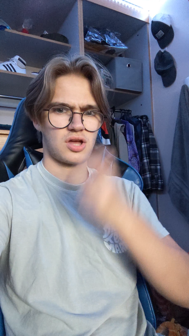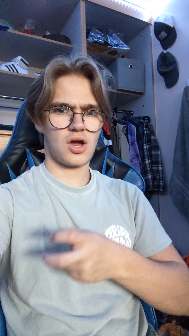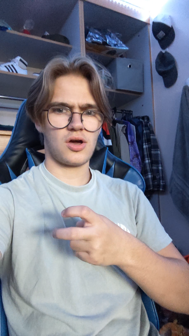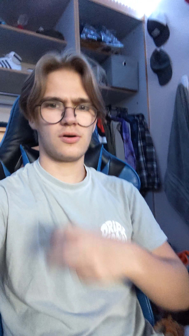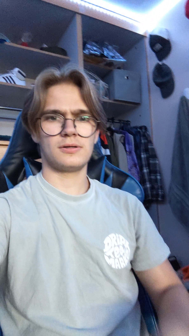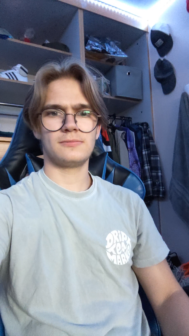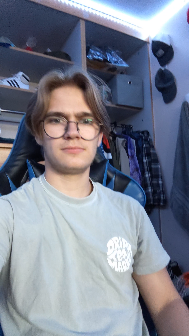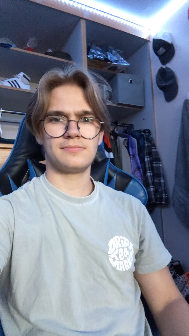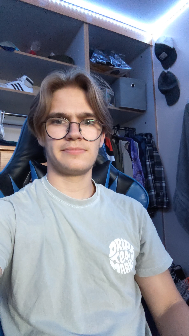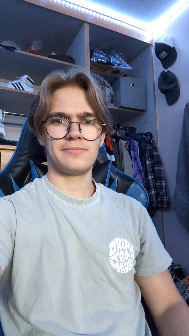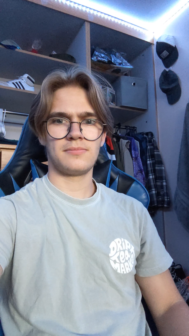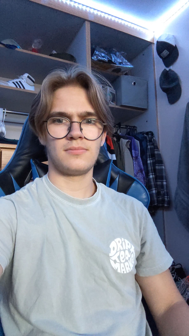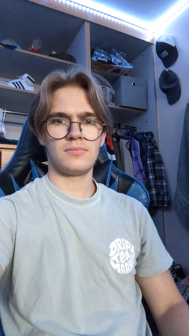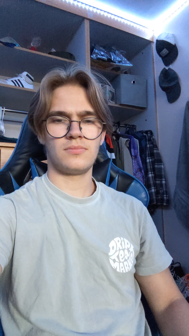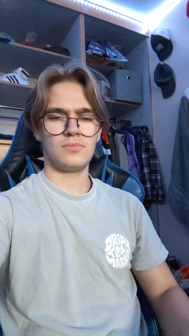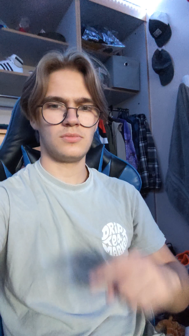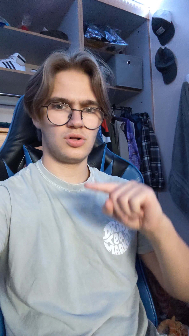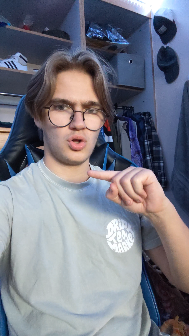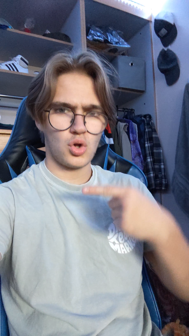hurt